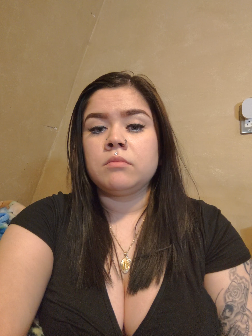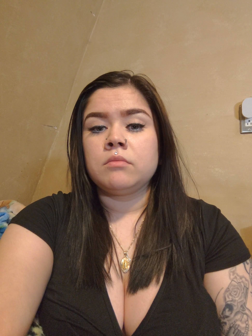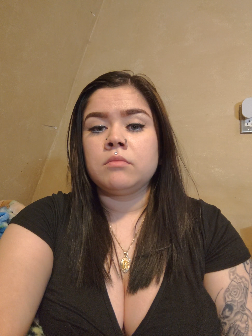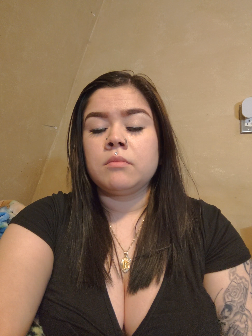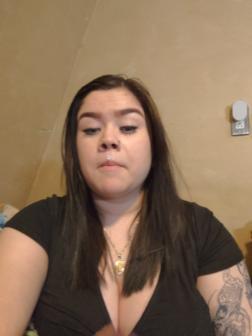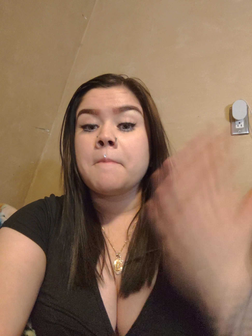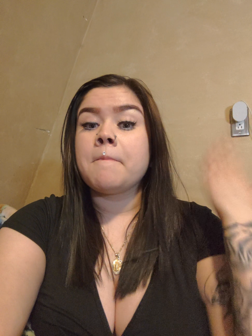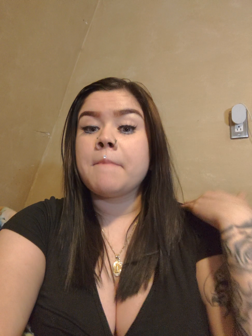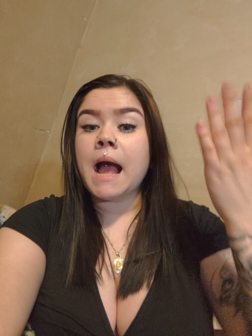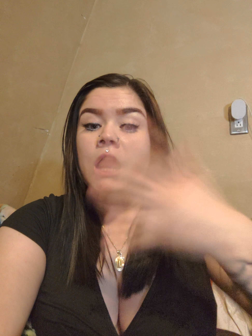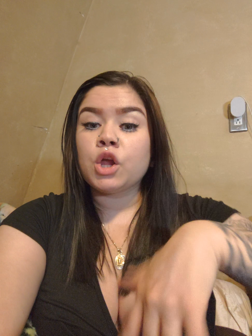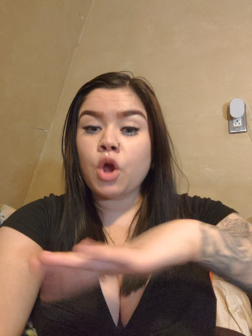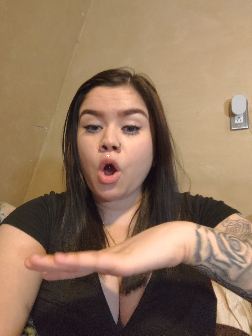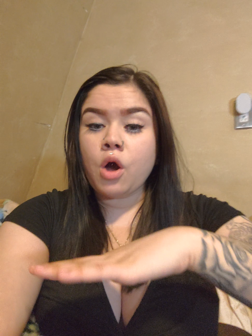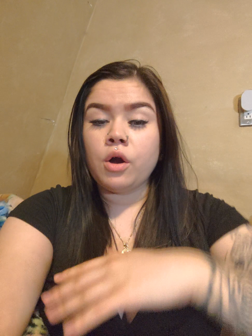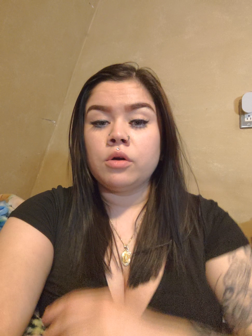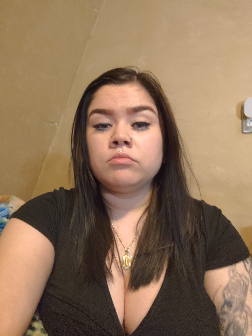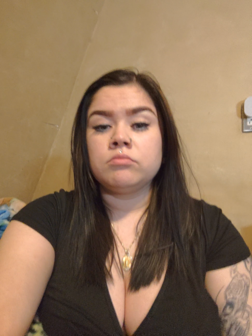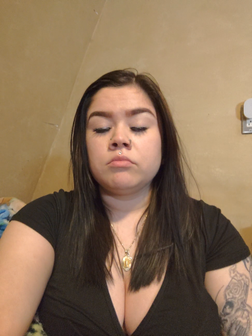backyard